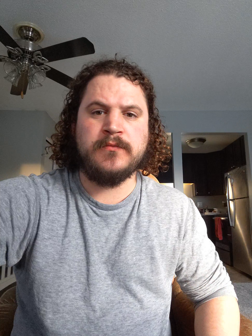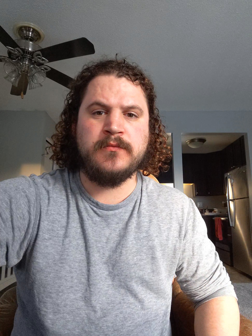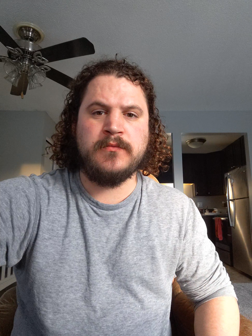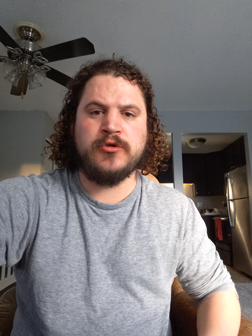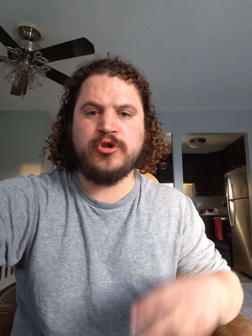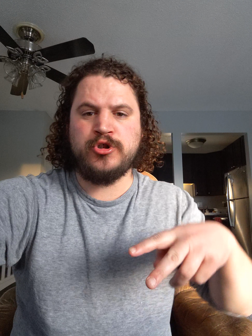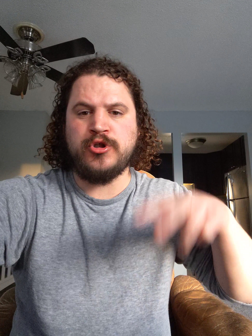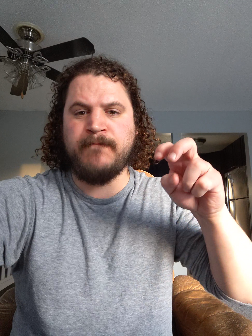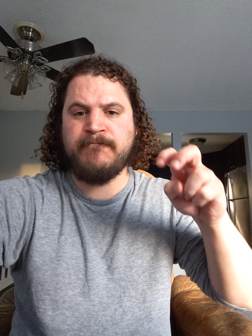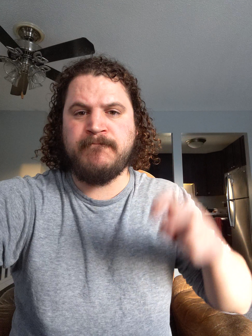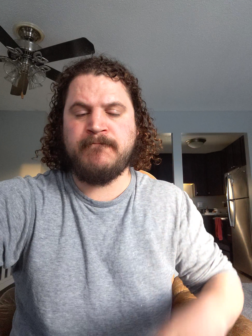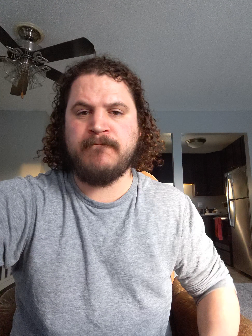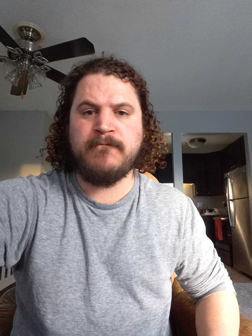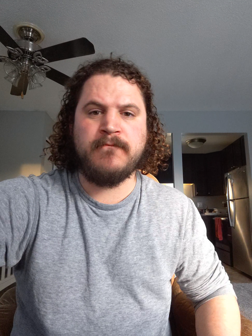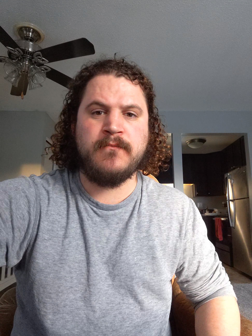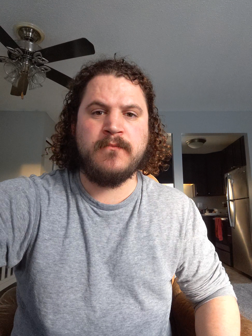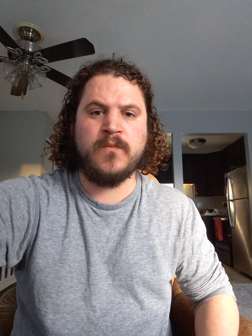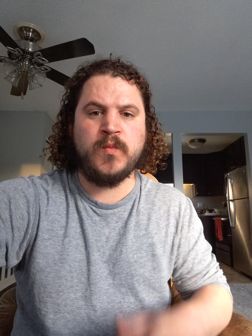jump